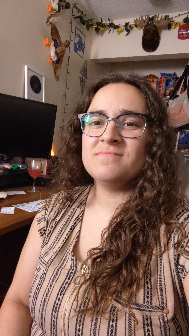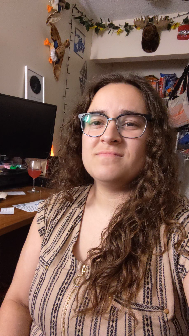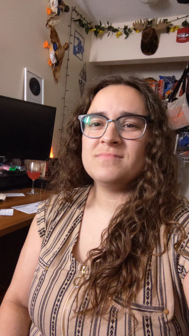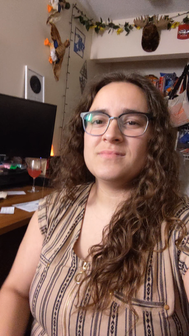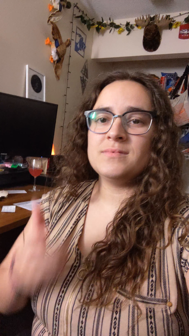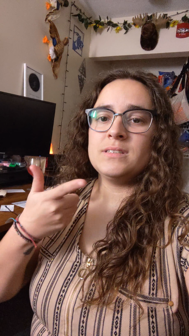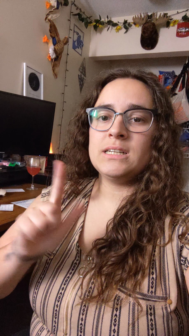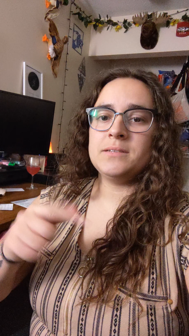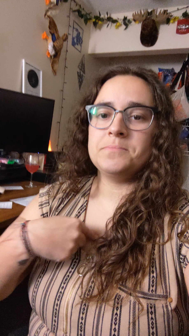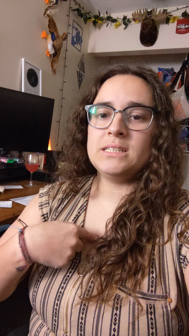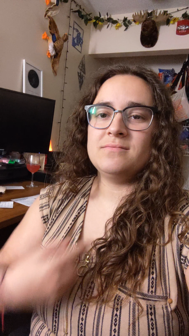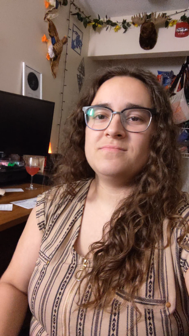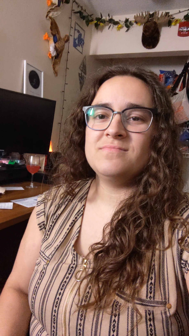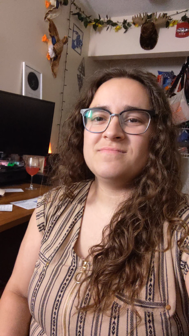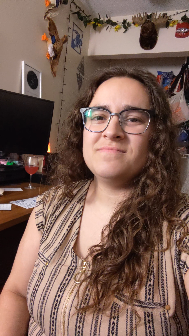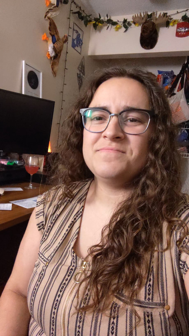let me